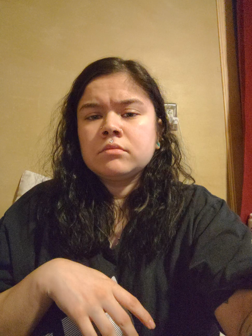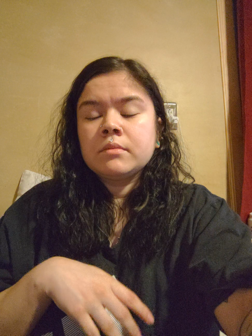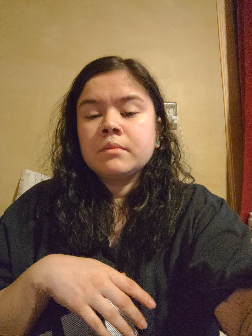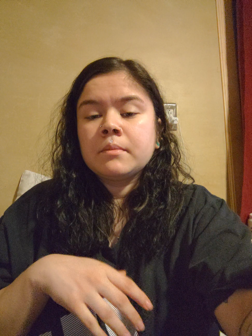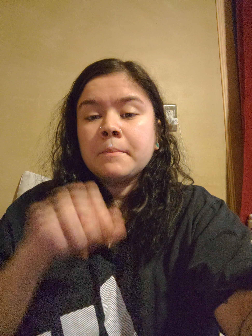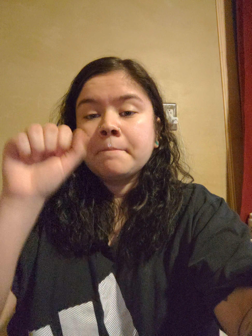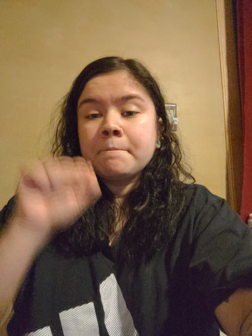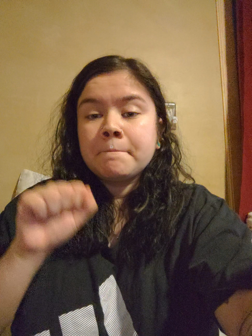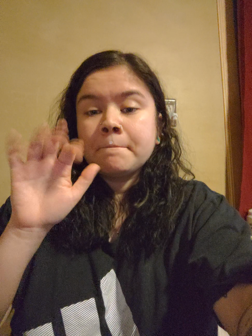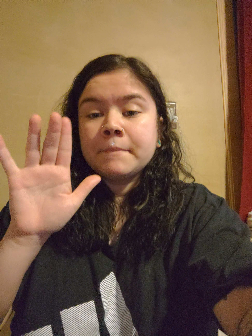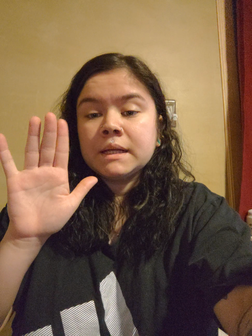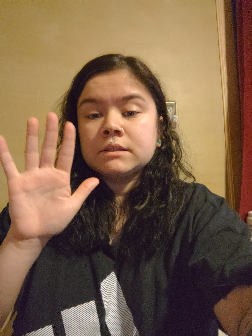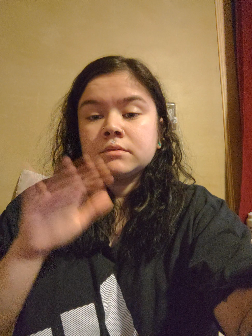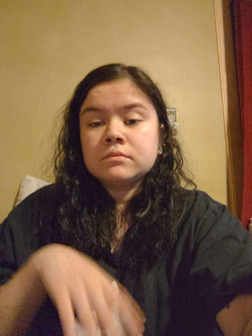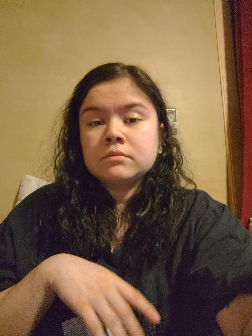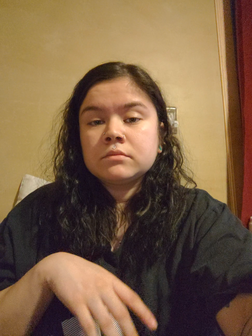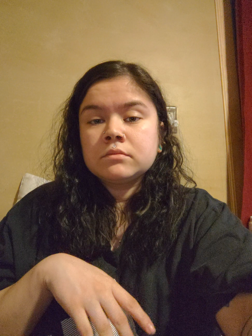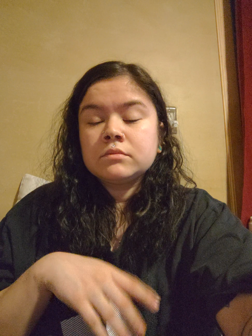mitten